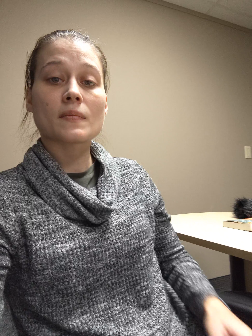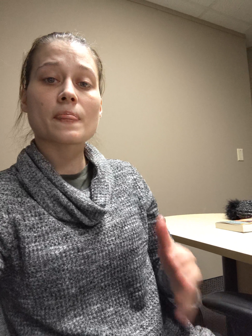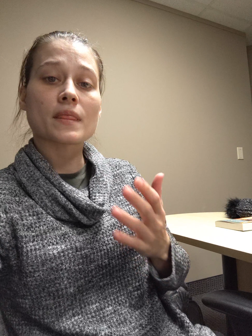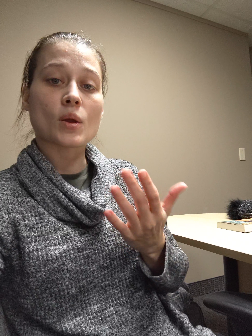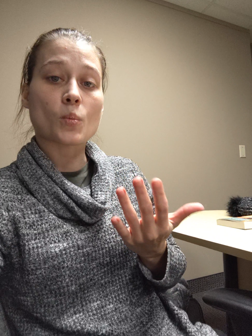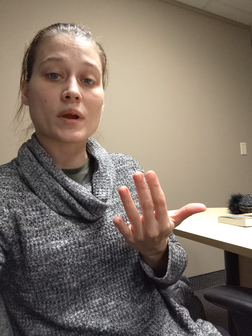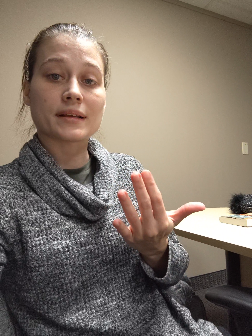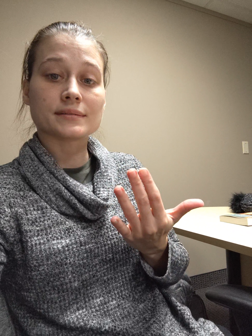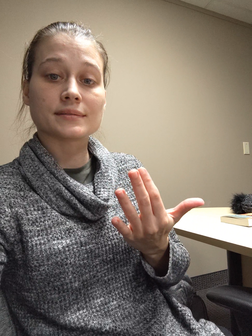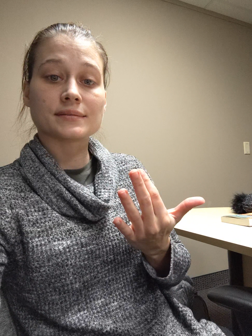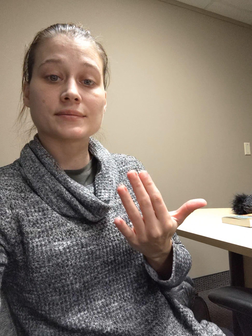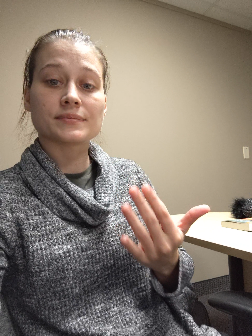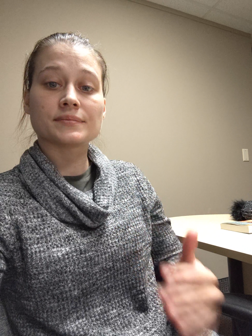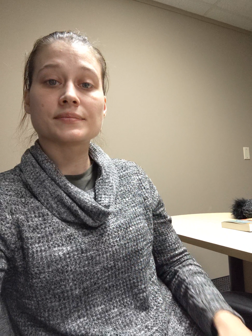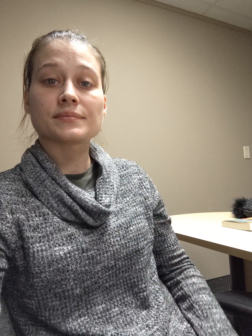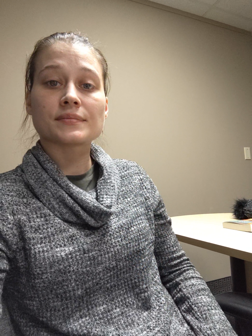wait